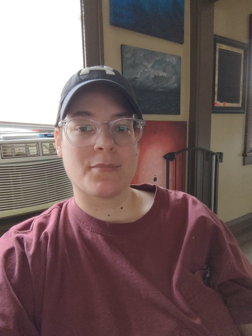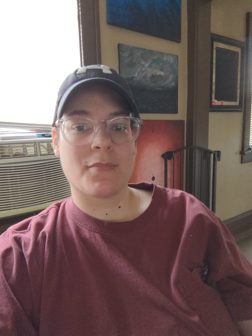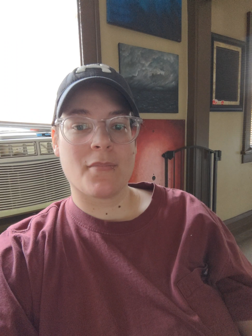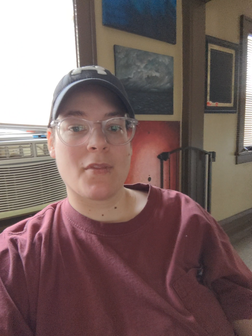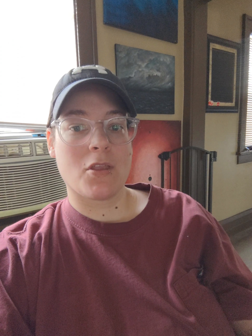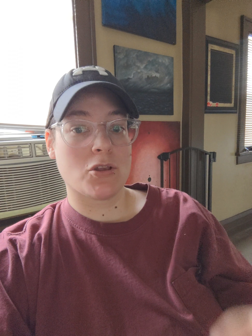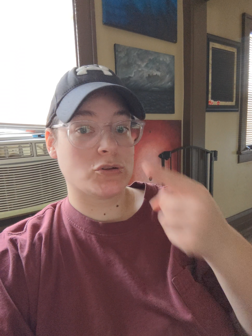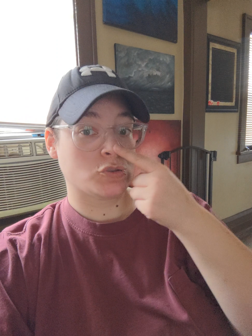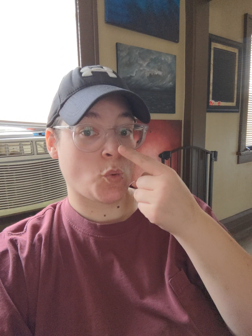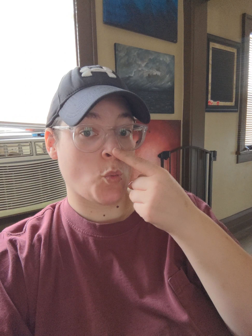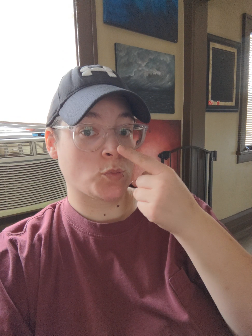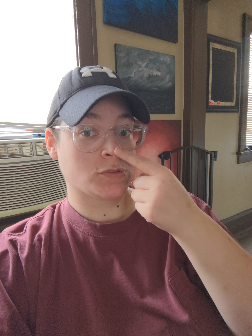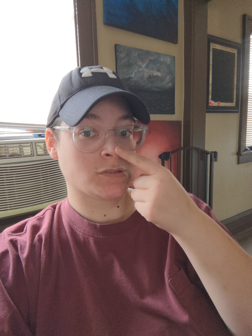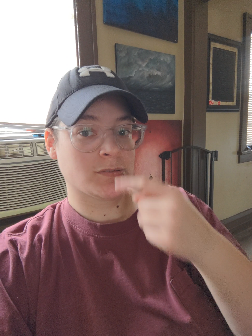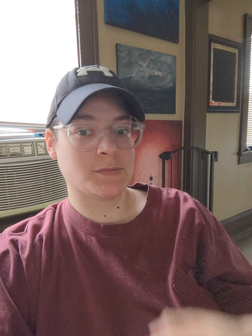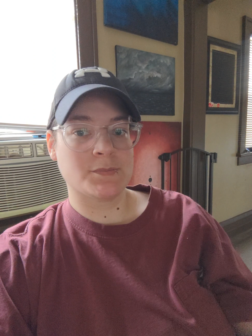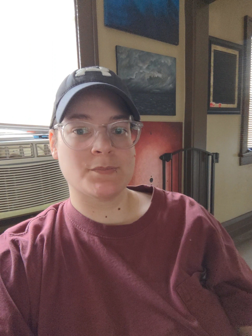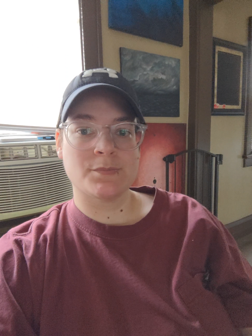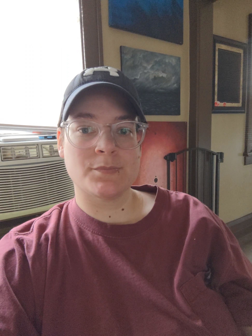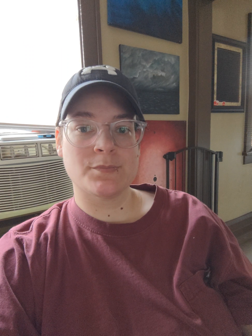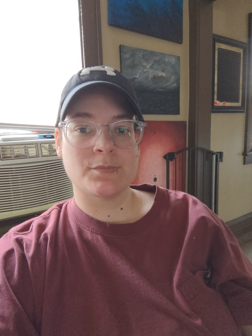nose